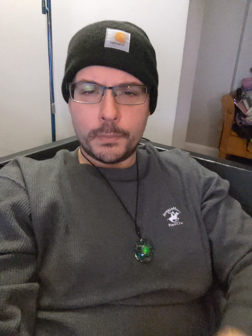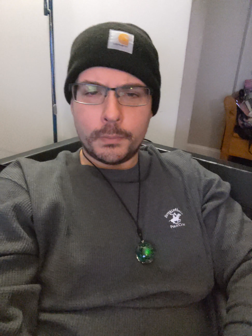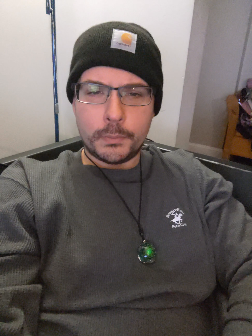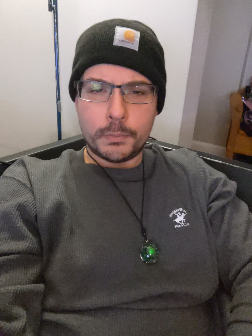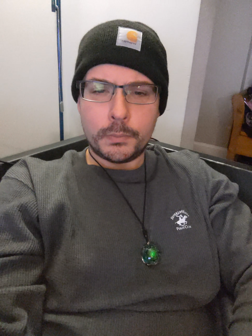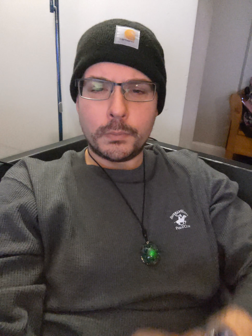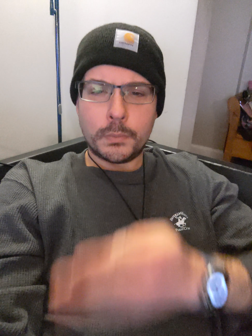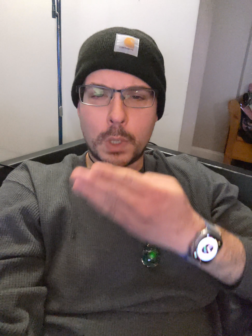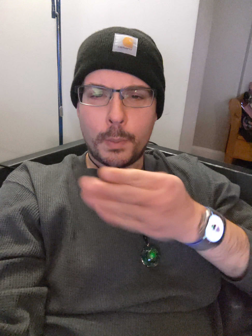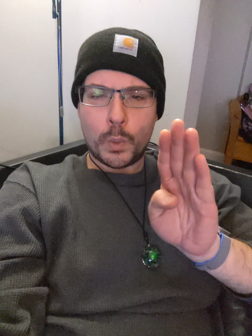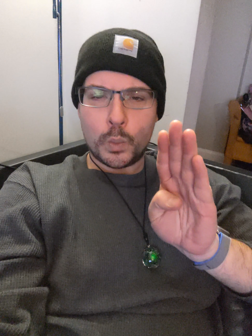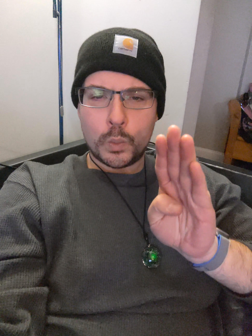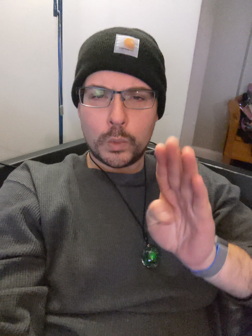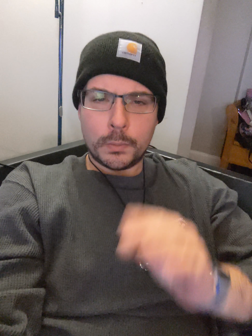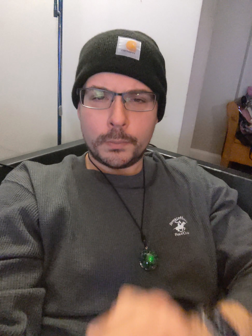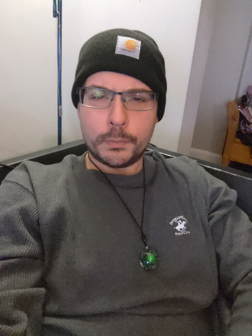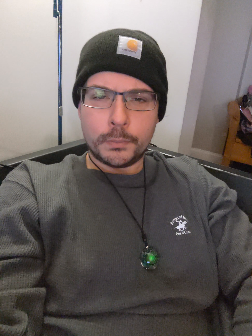blue